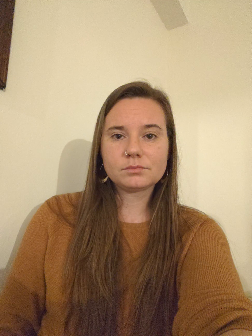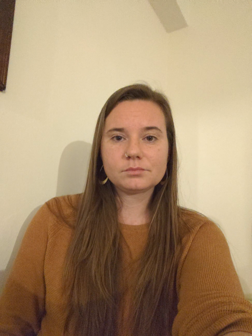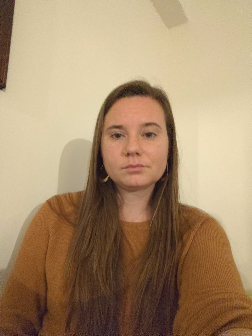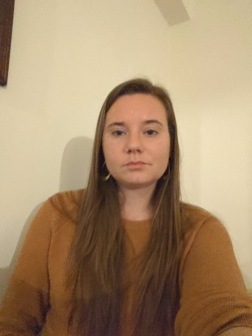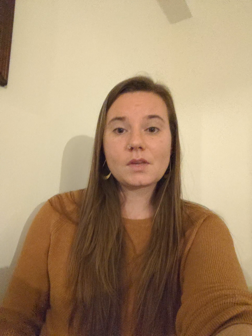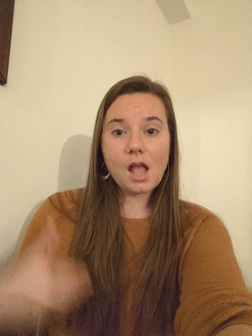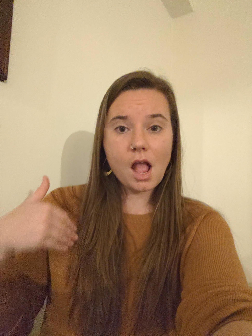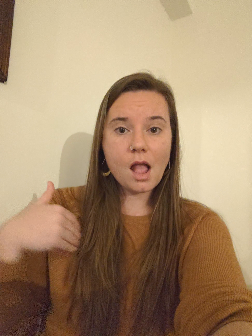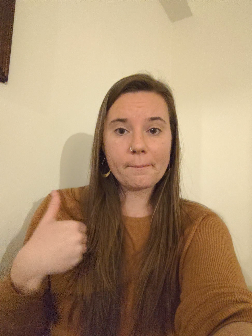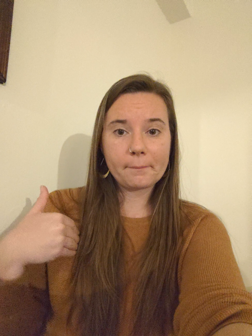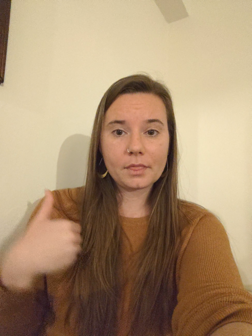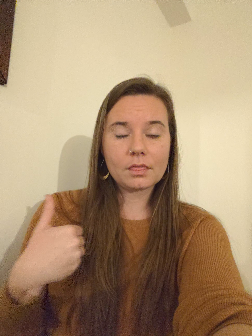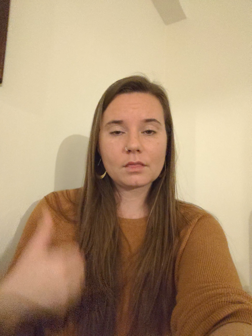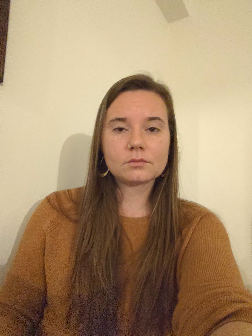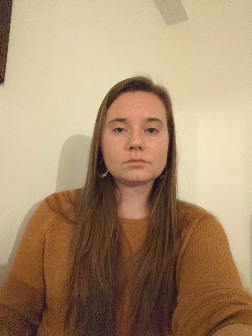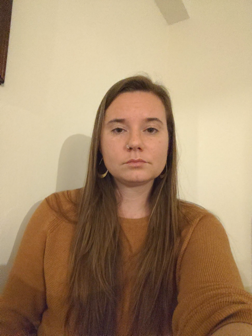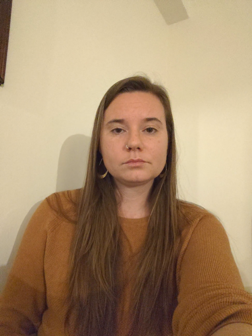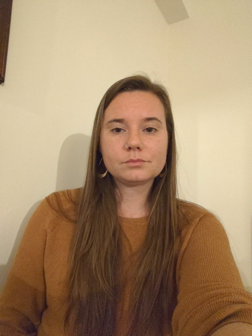animal